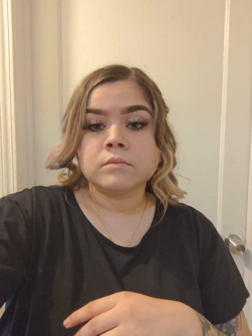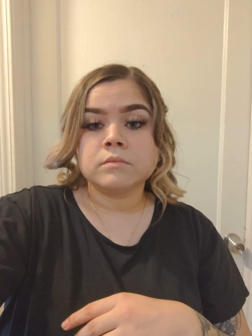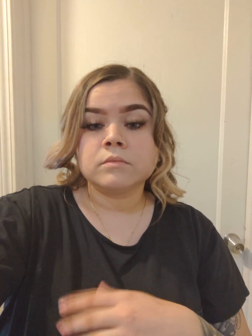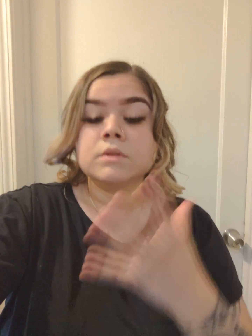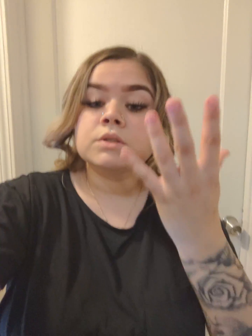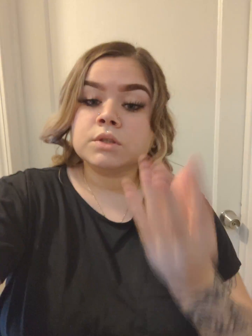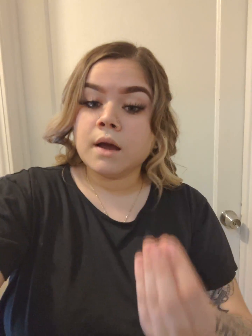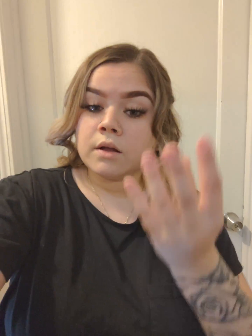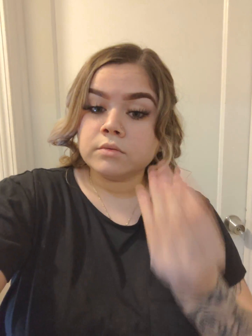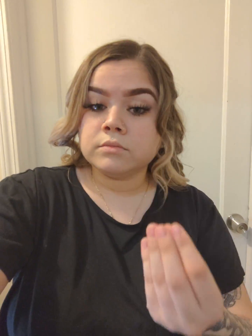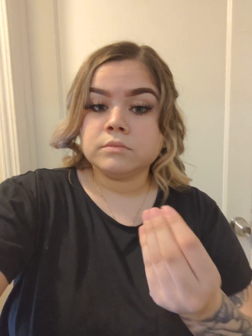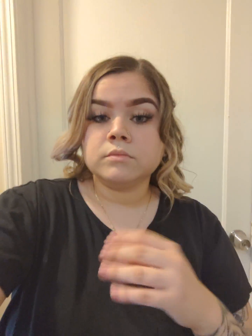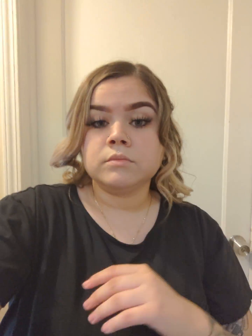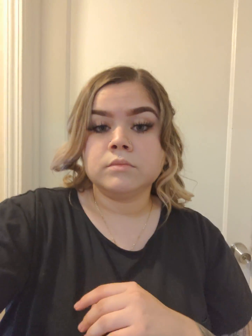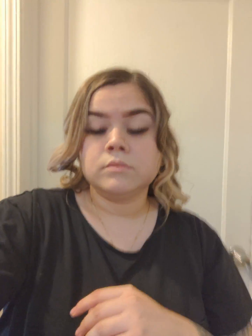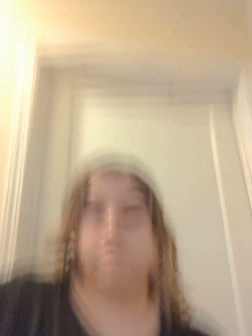gentle